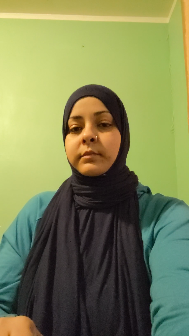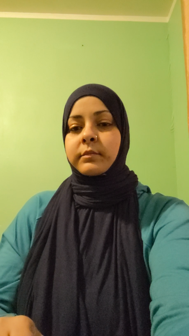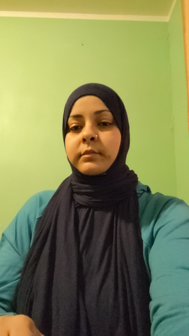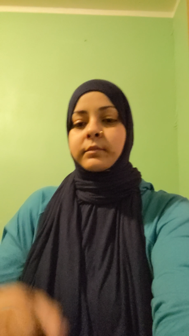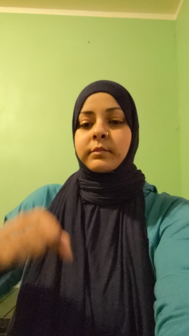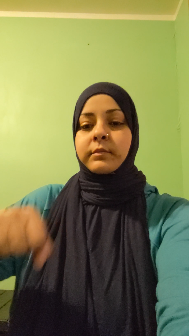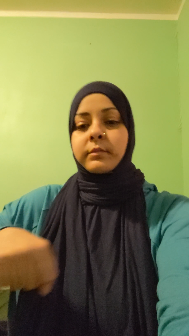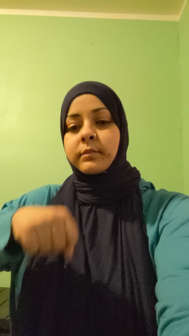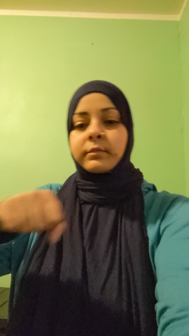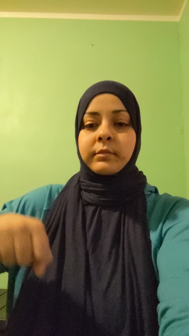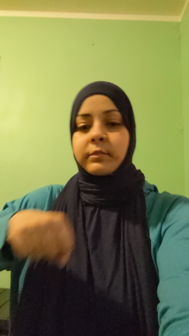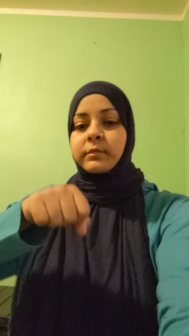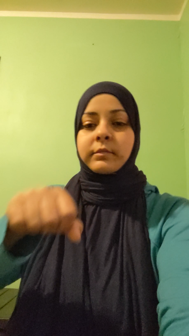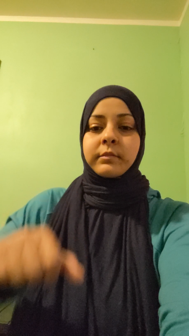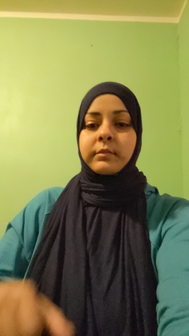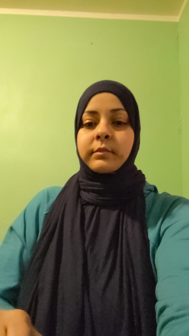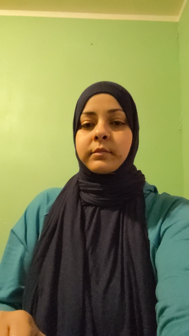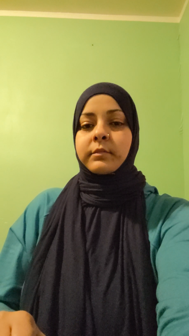bicycle